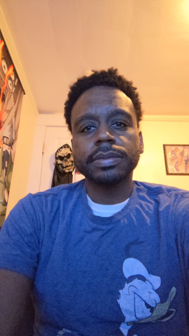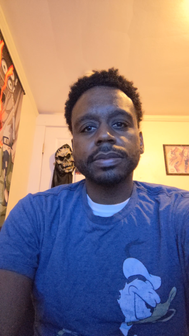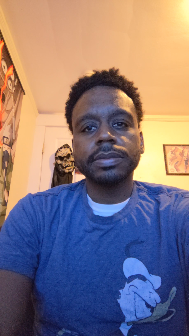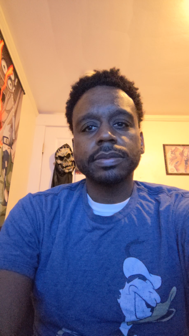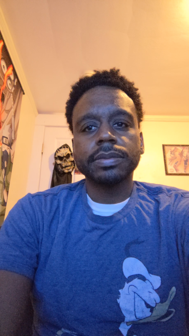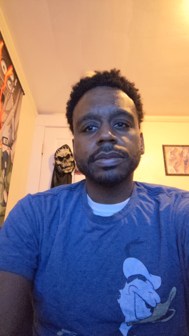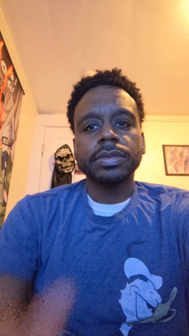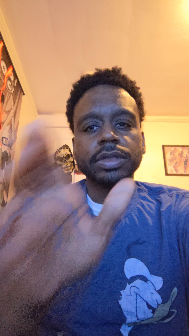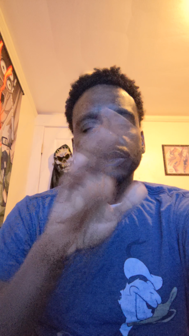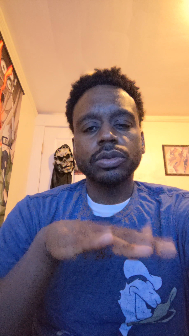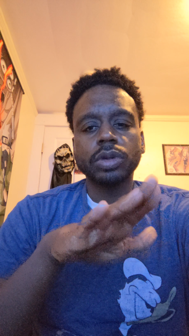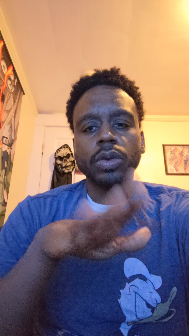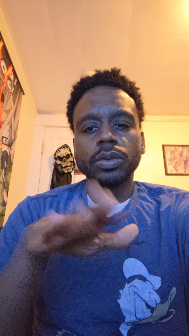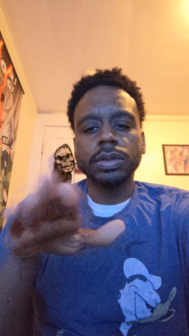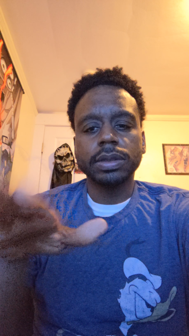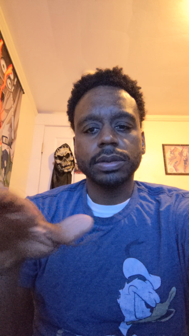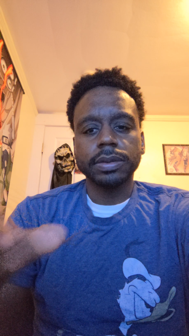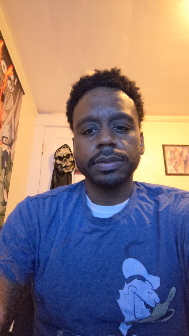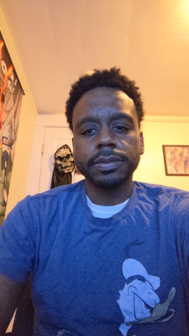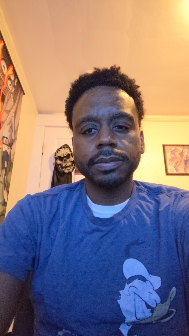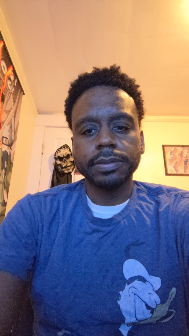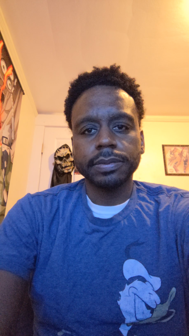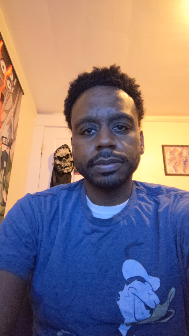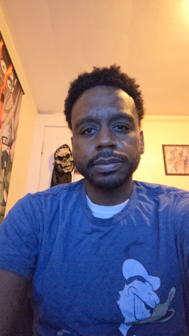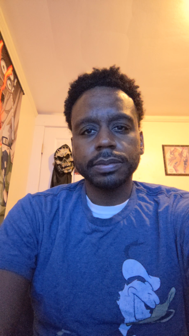children